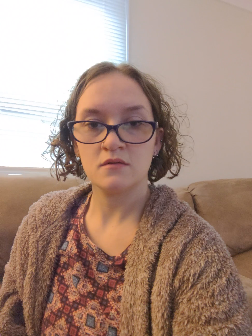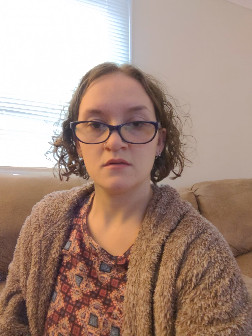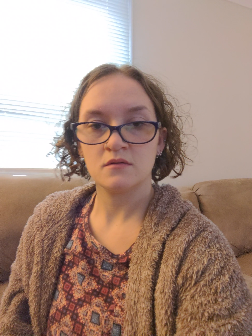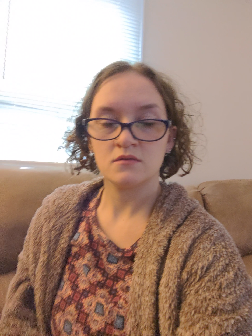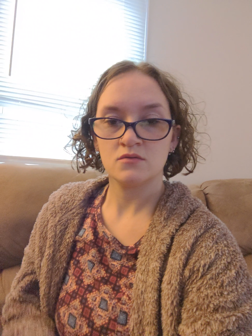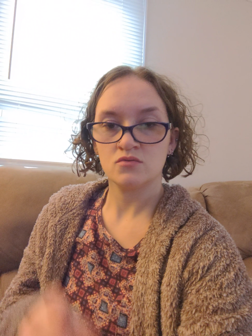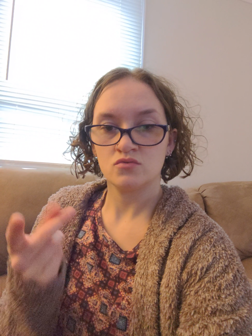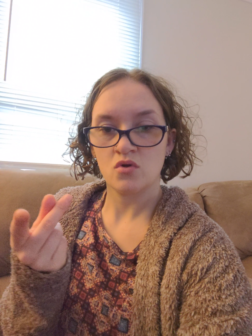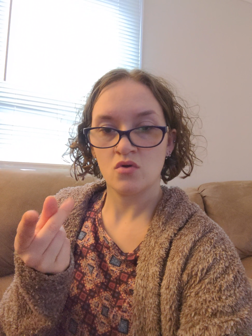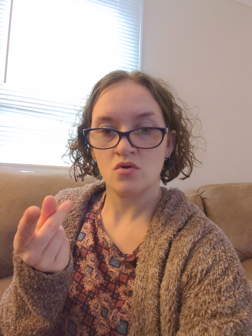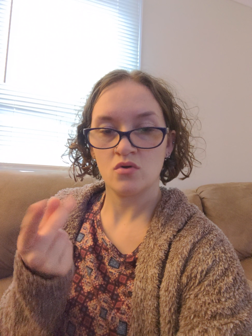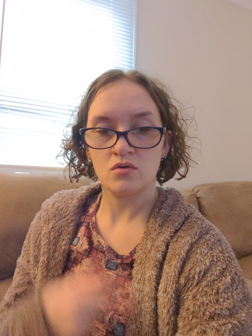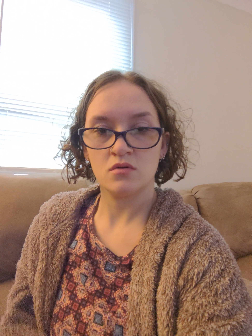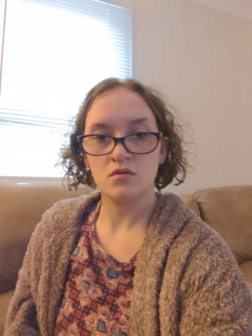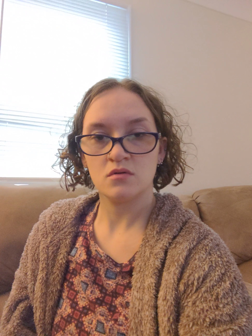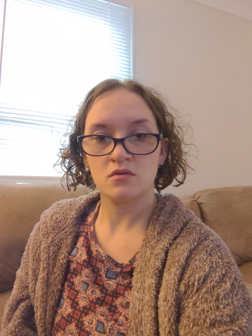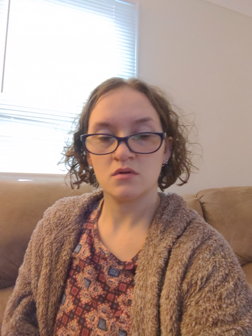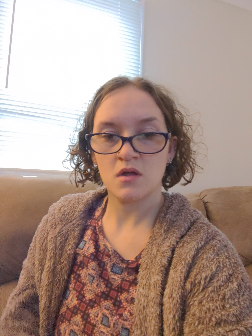dog